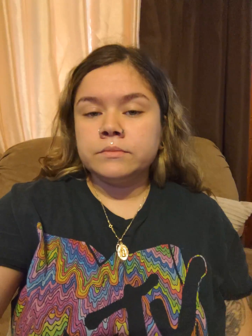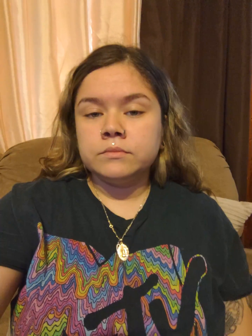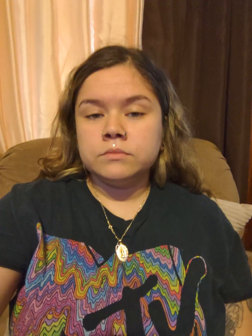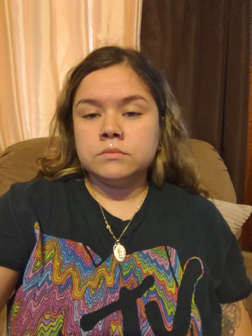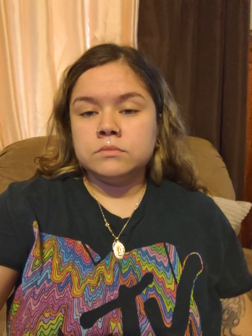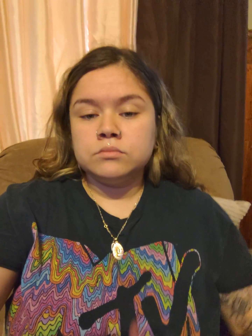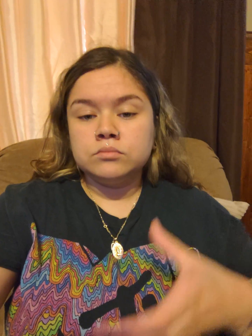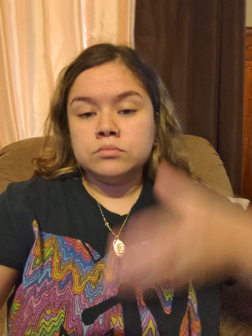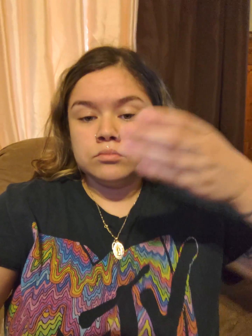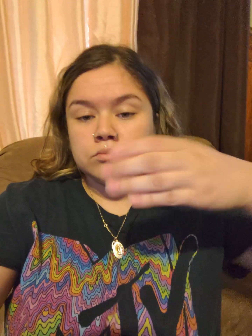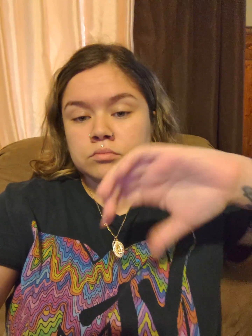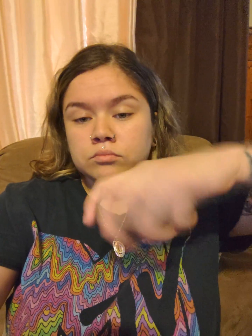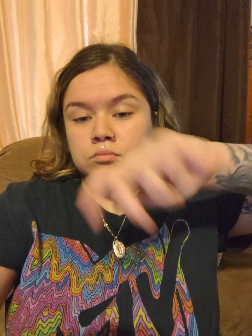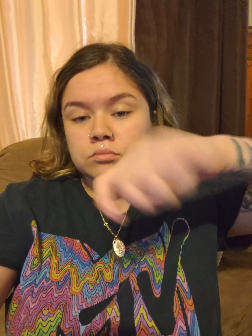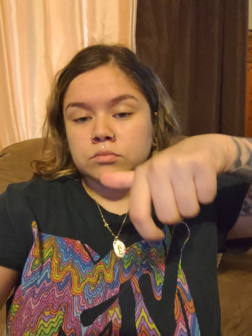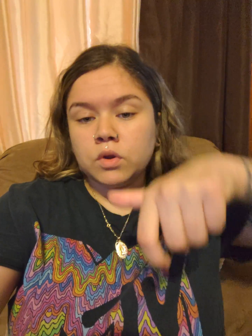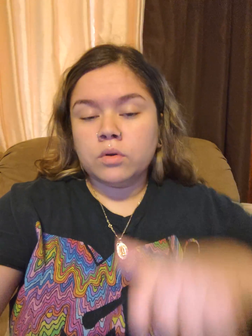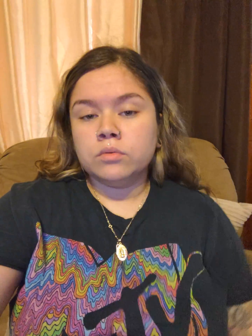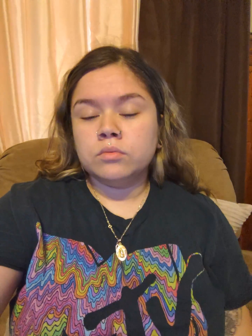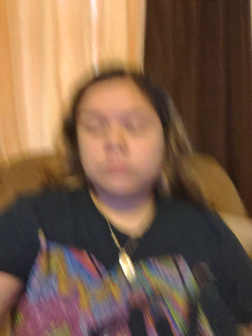jar